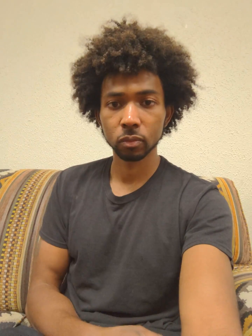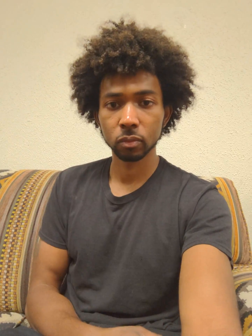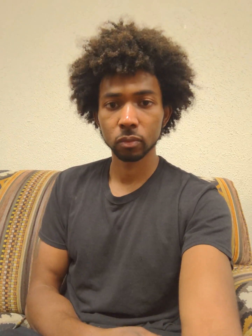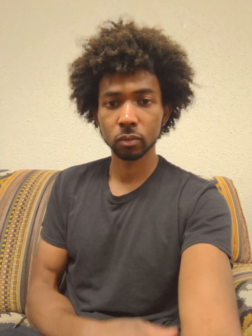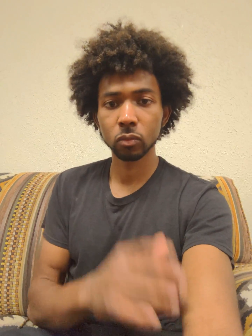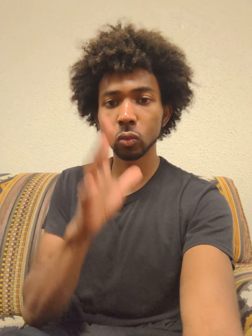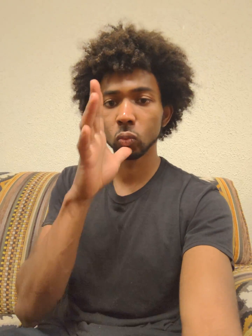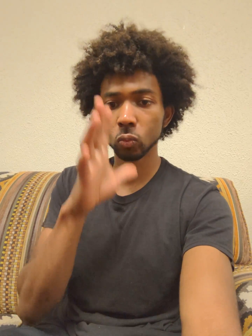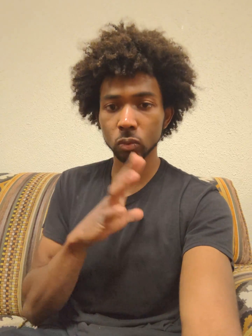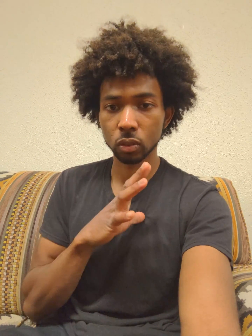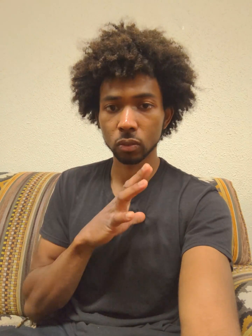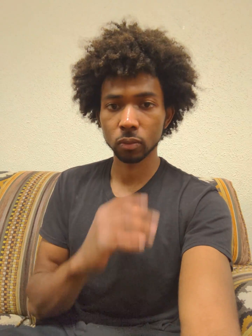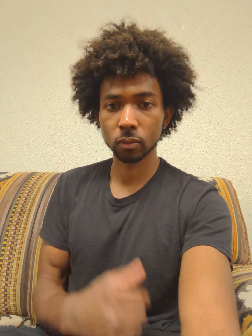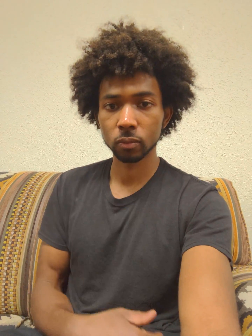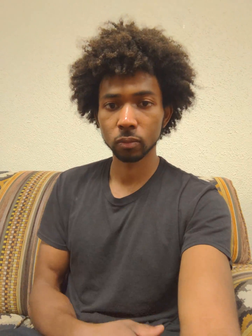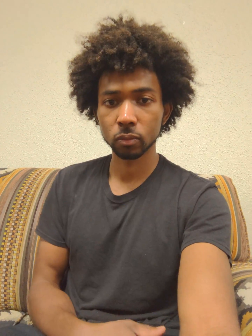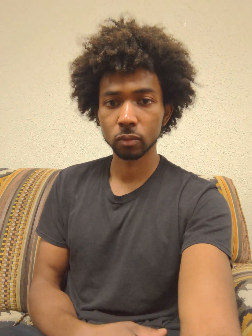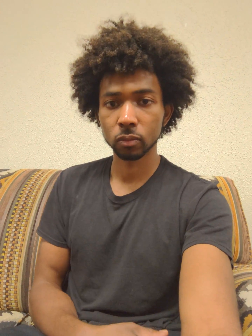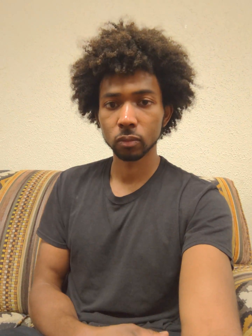lady